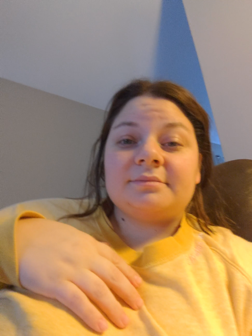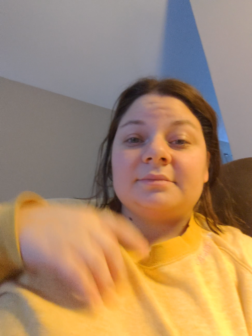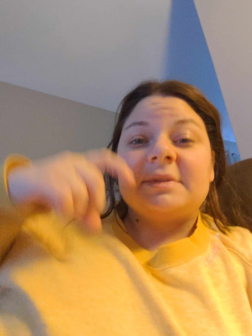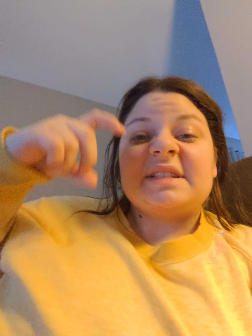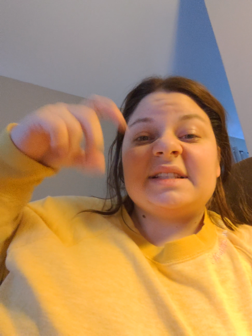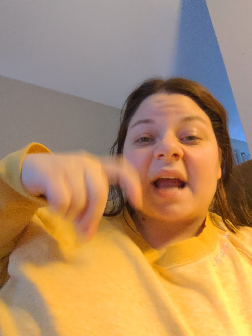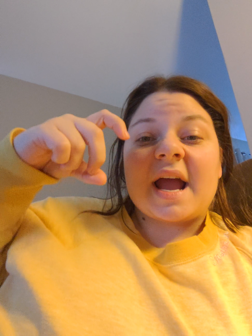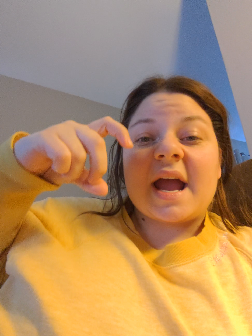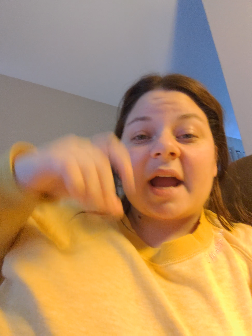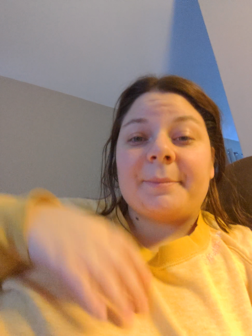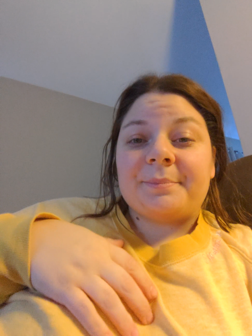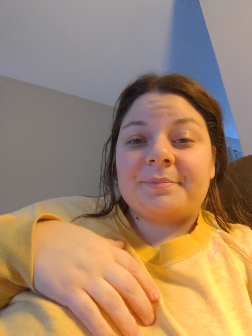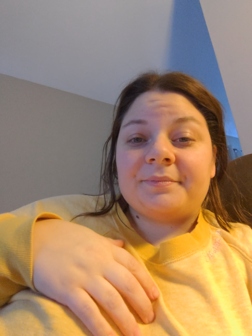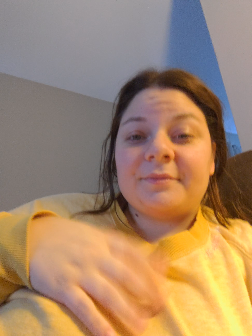time